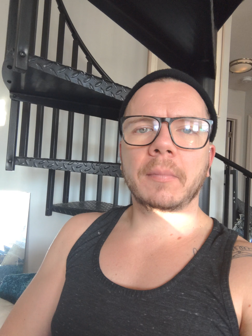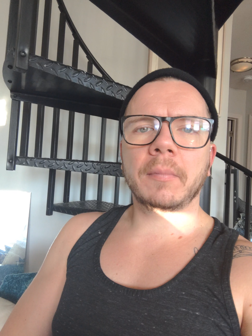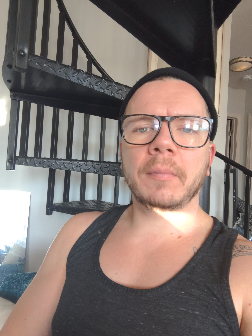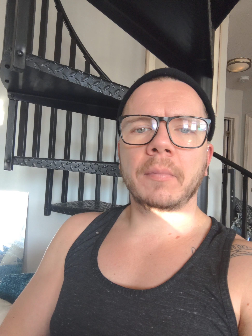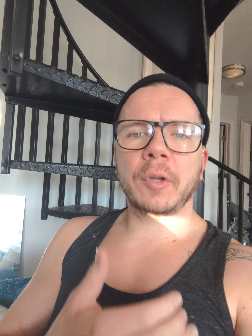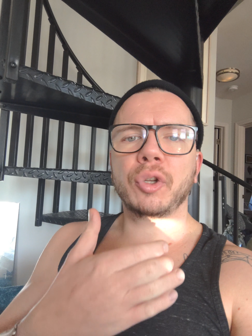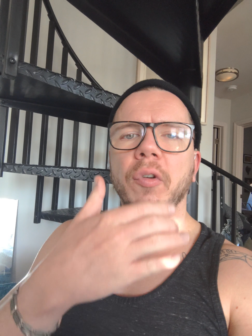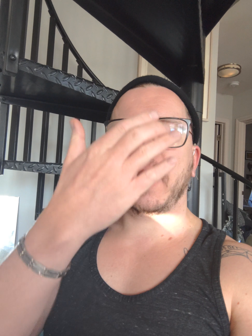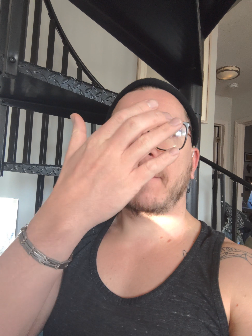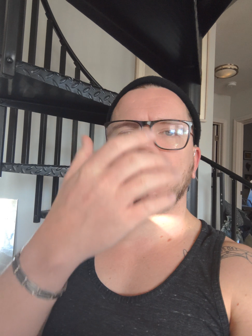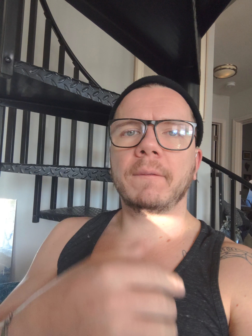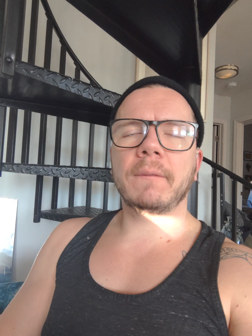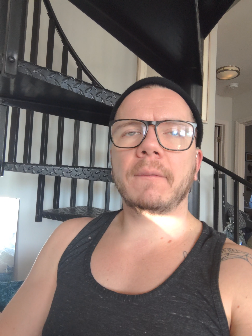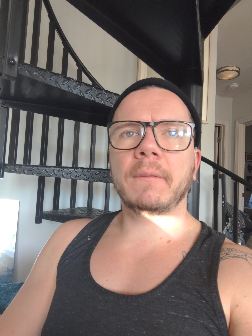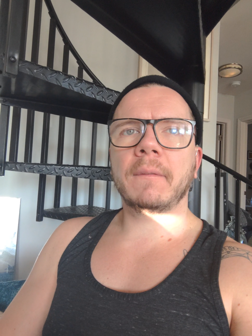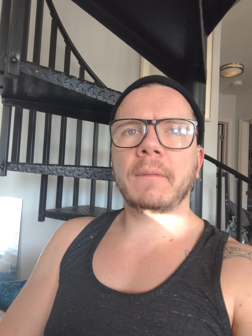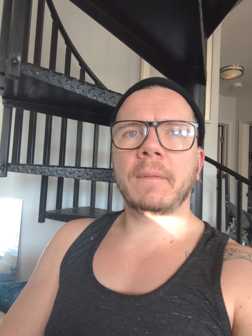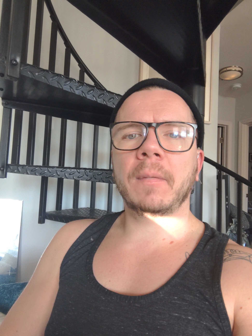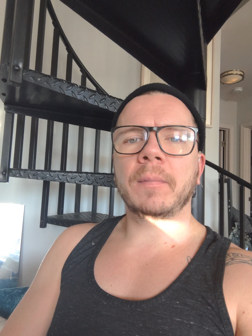giraffe